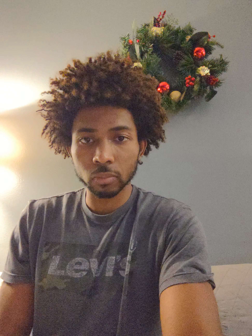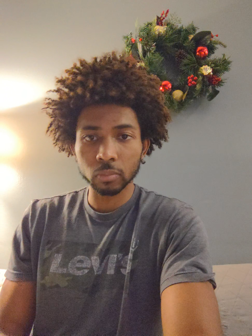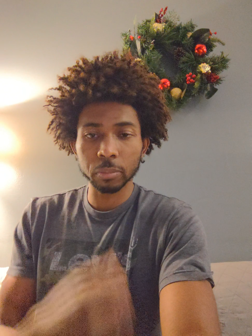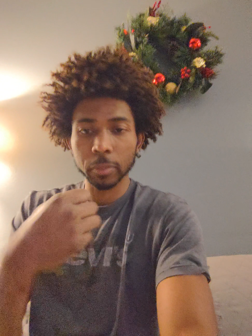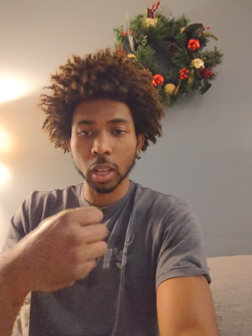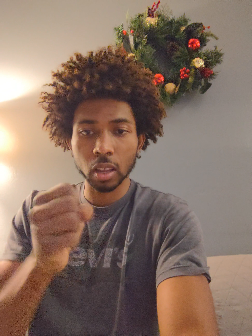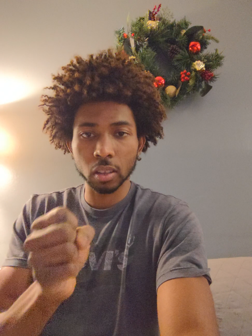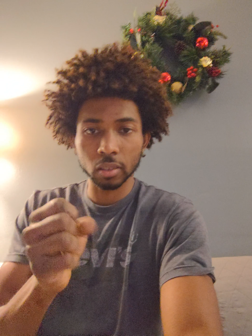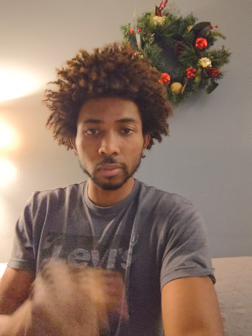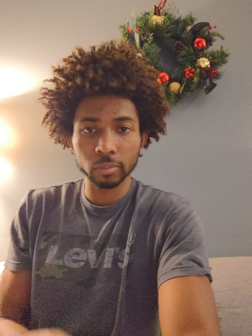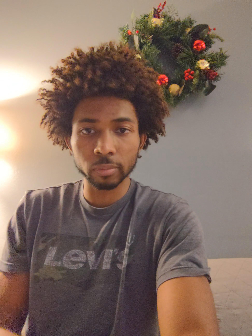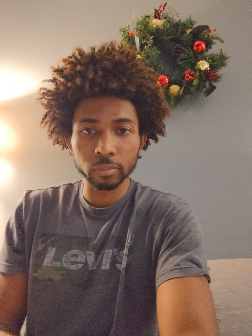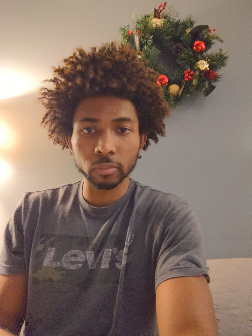make